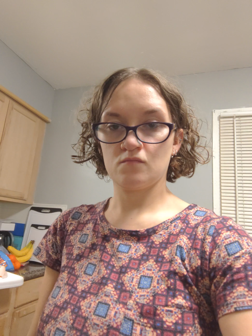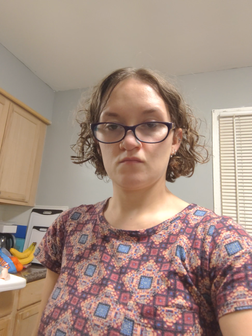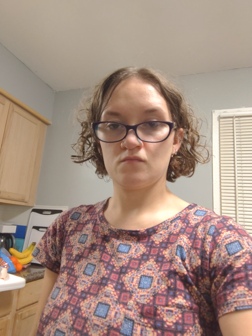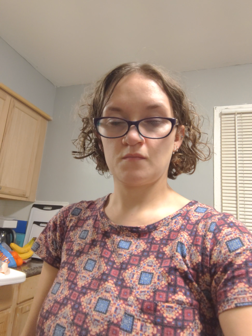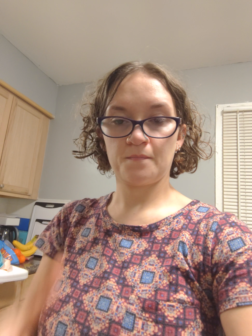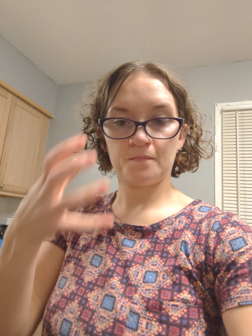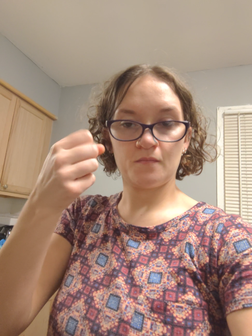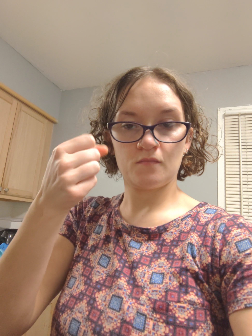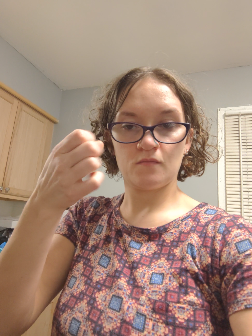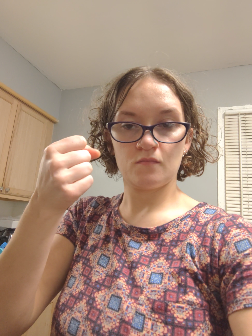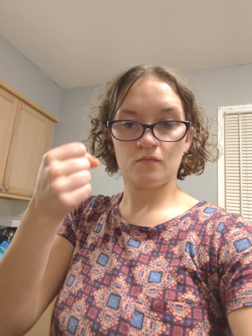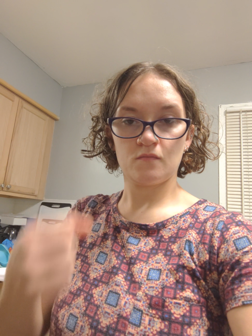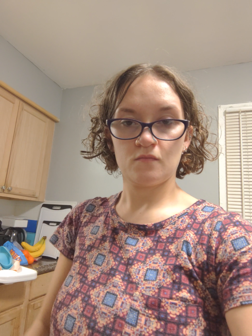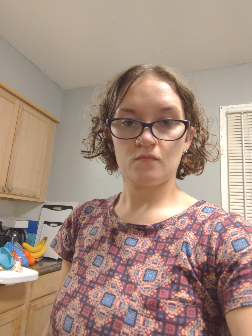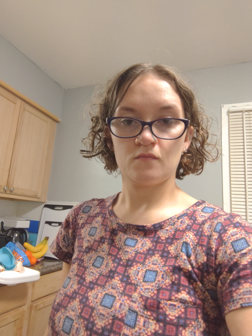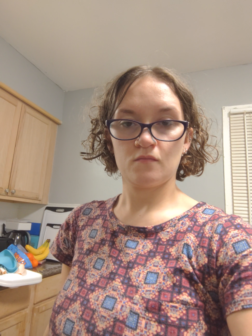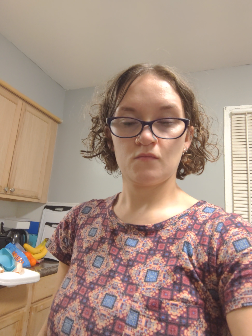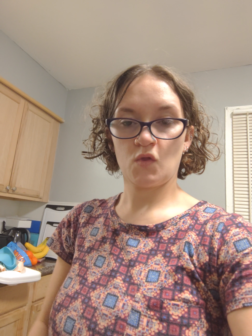milk